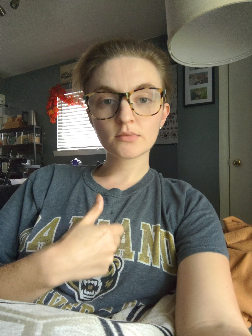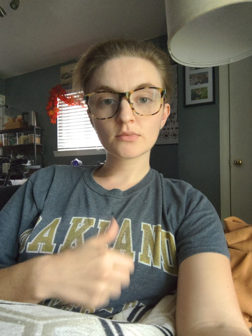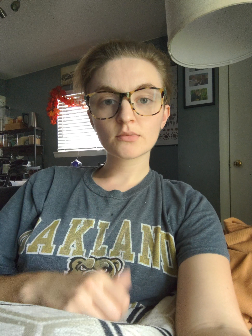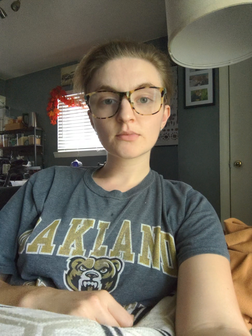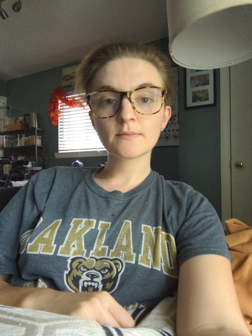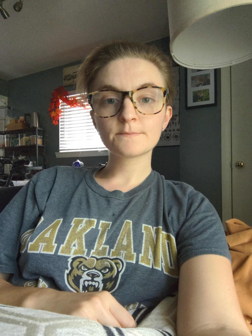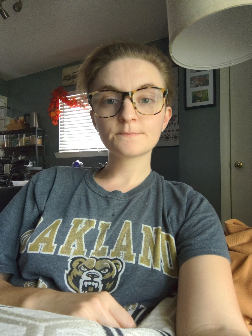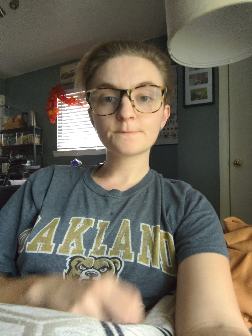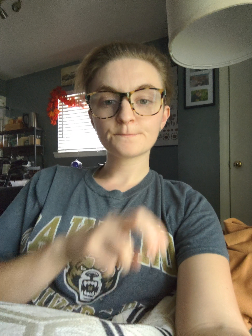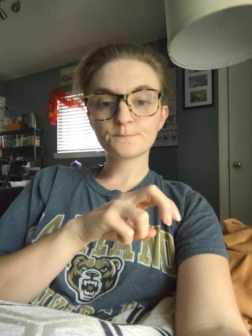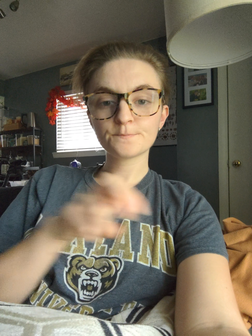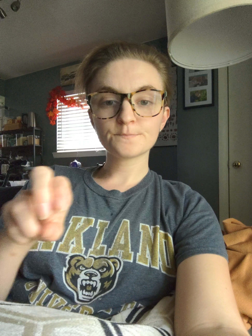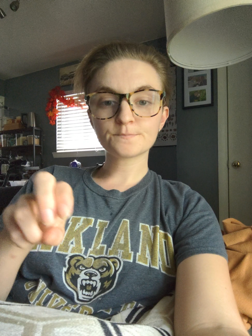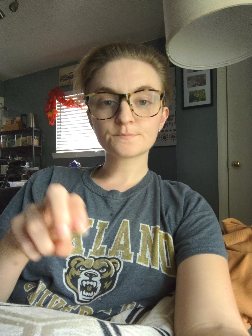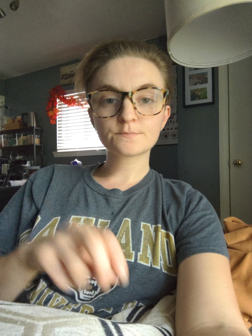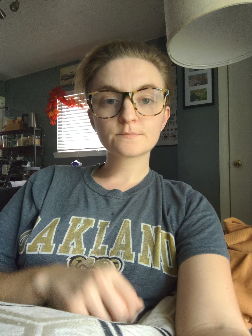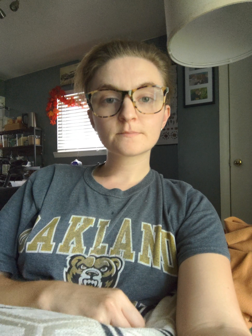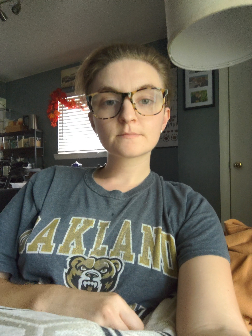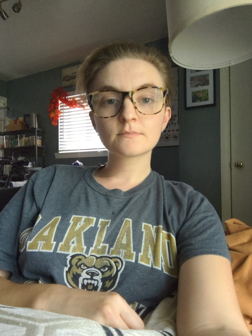porch